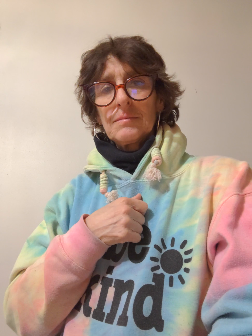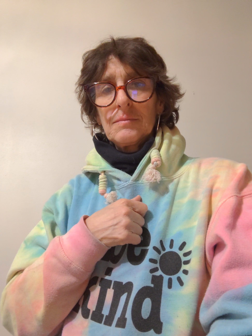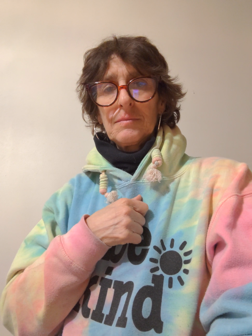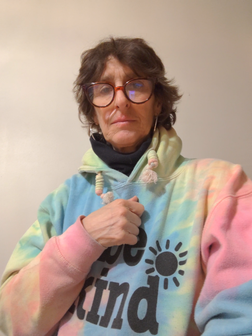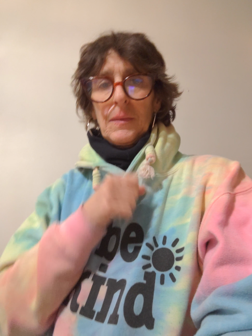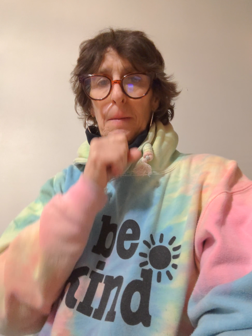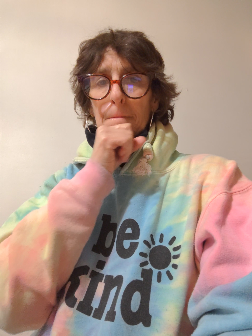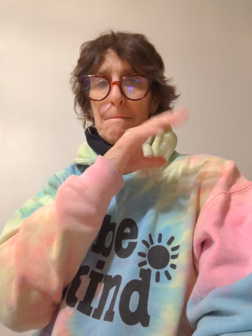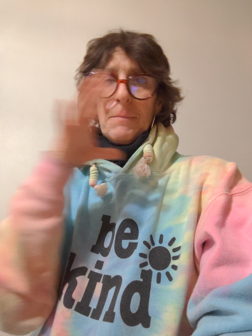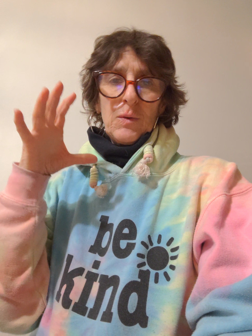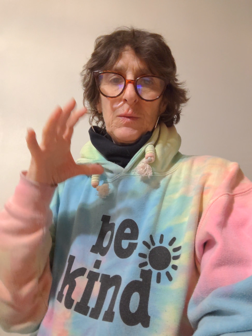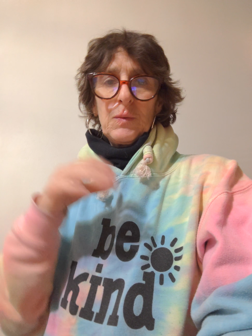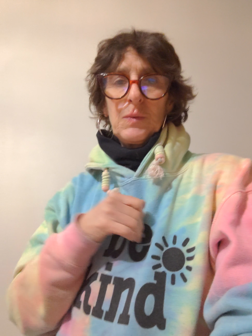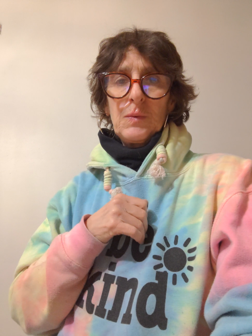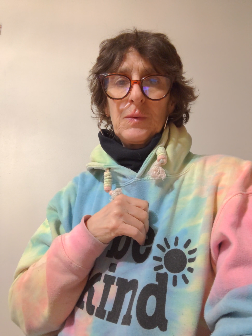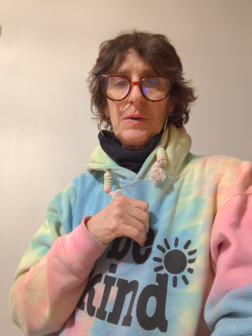balloon